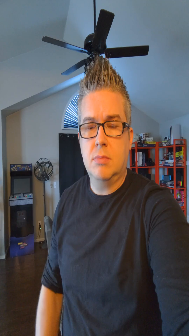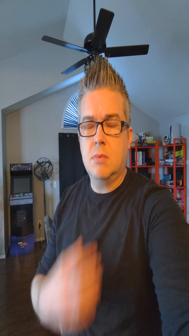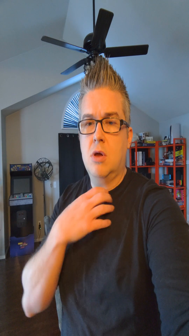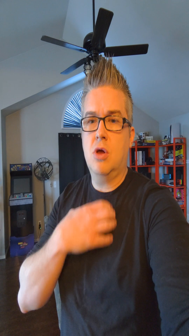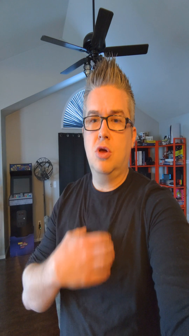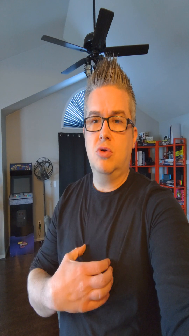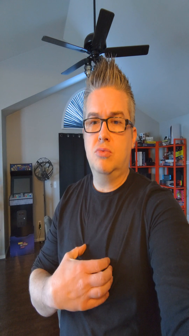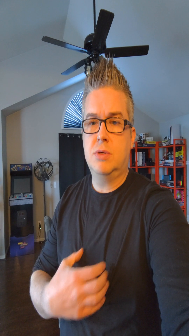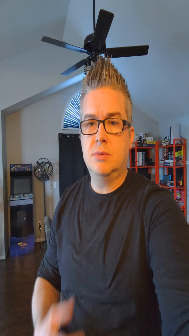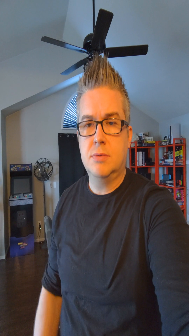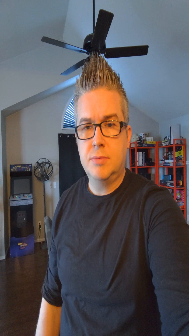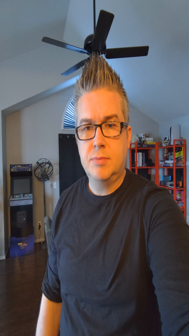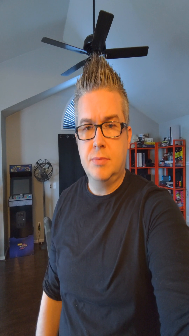hungry